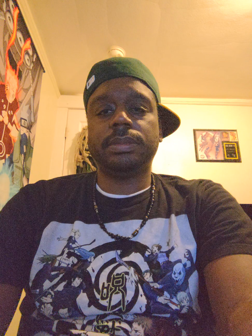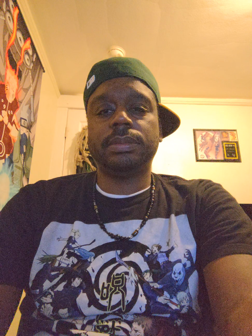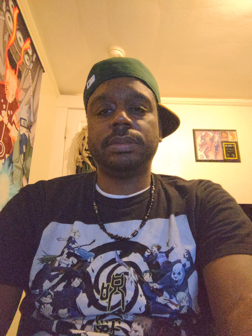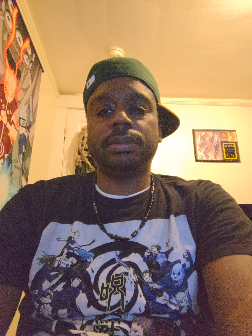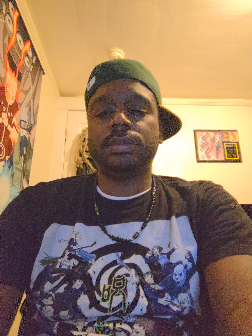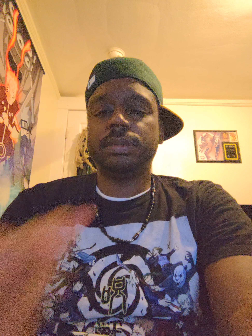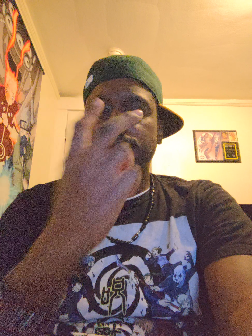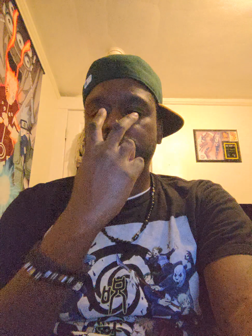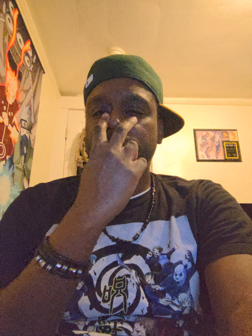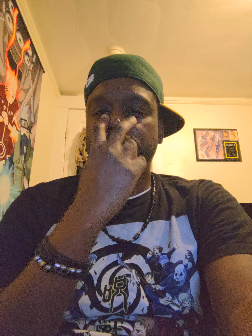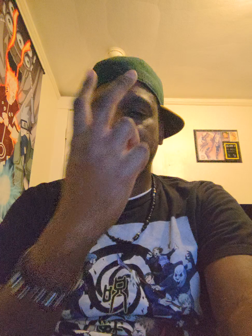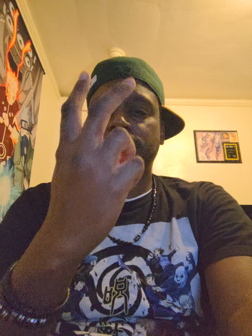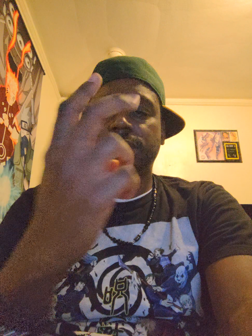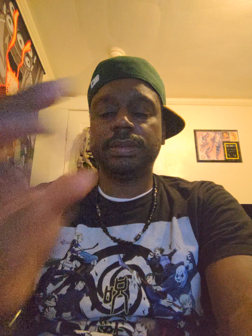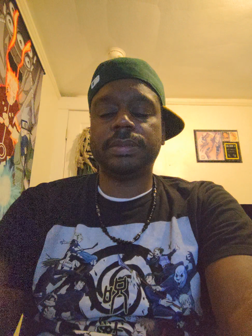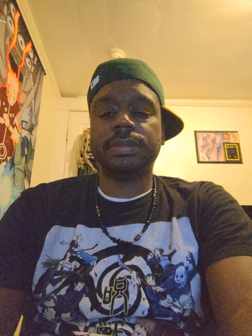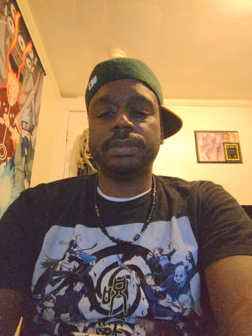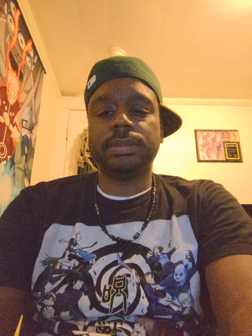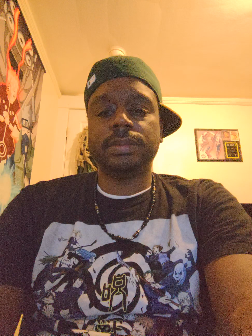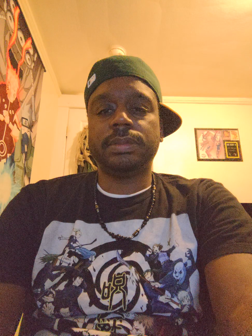see